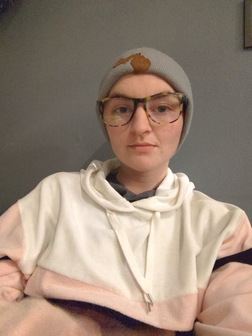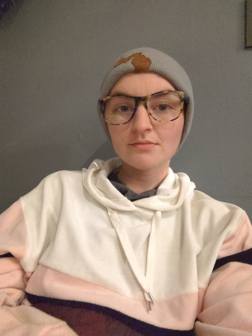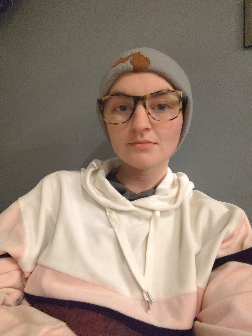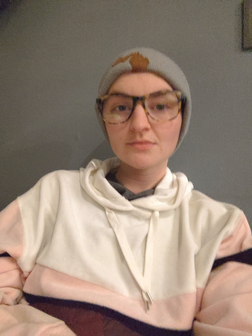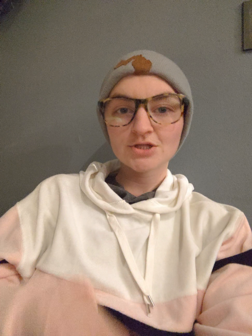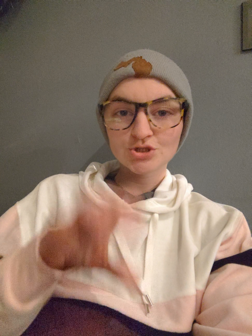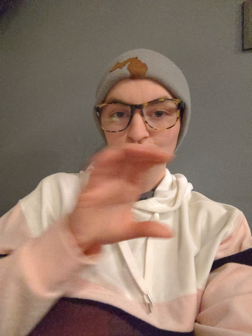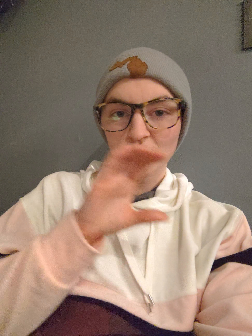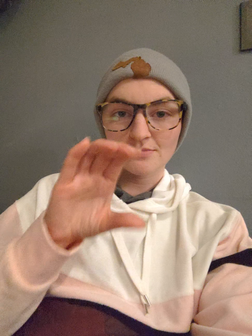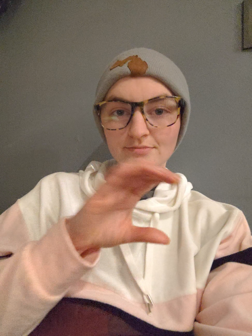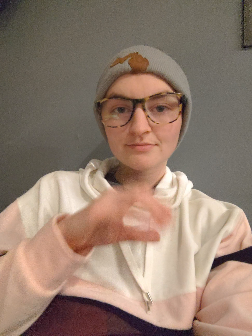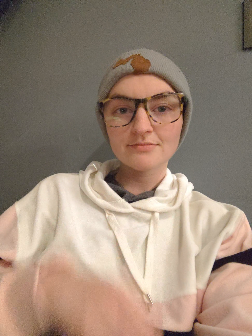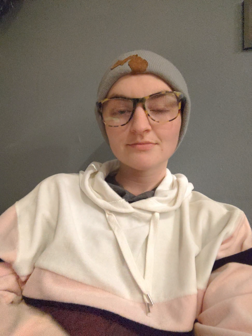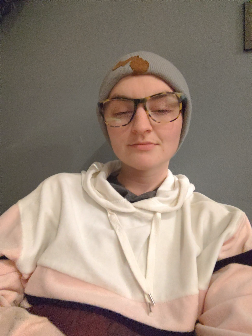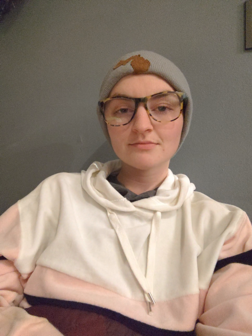chocolate